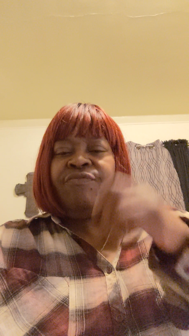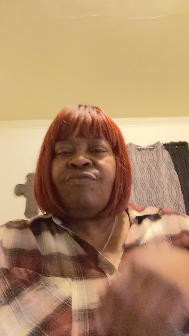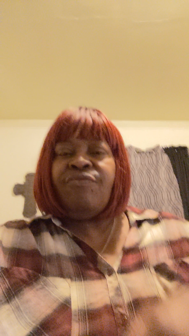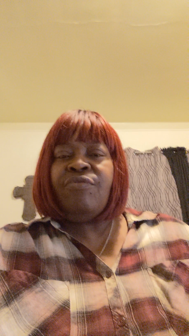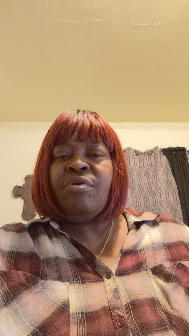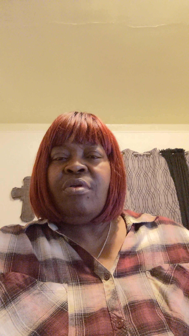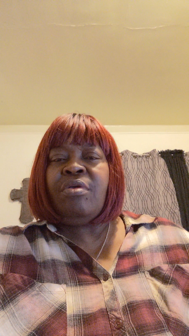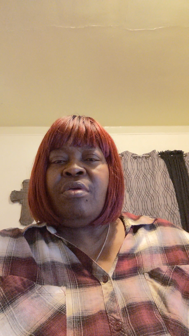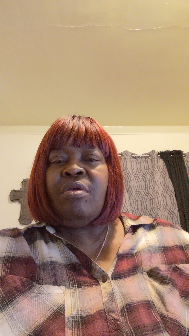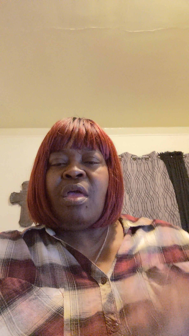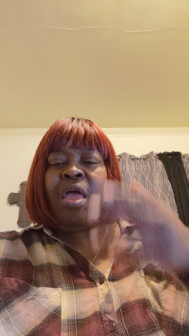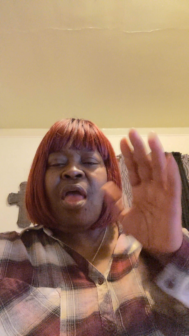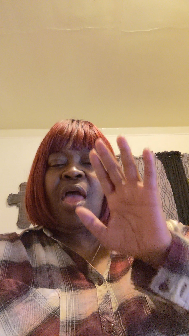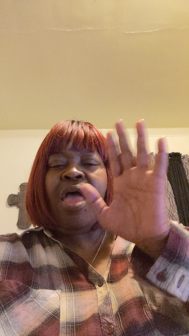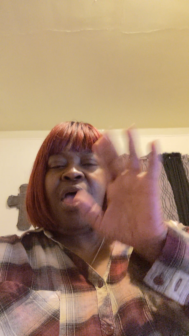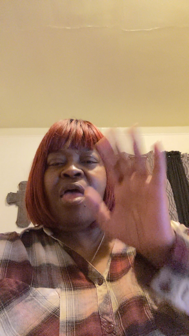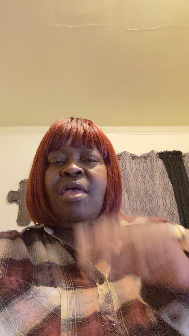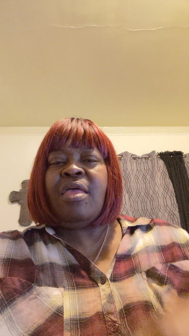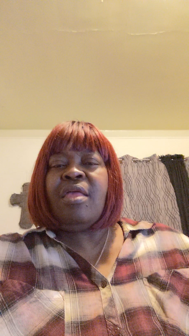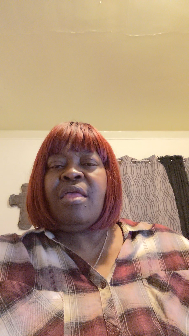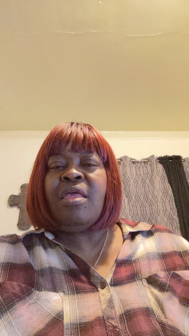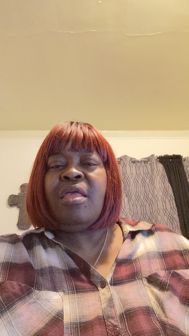hi